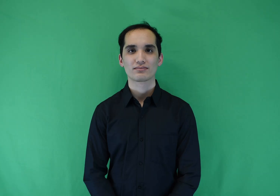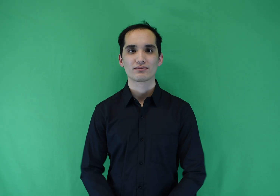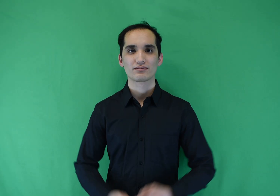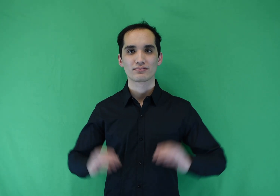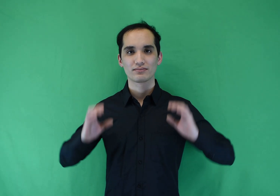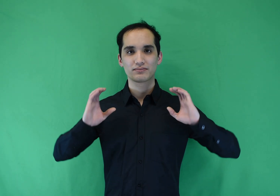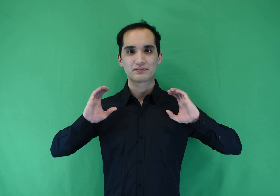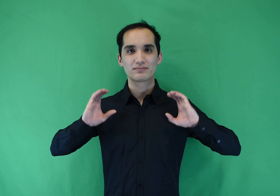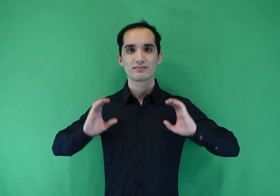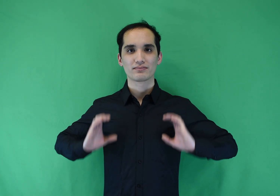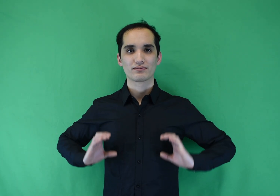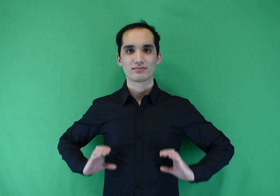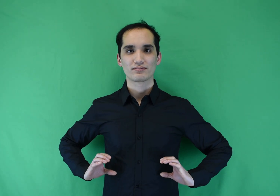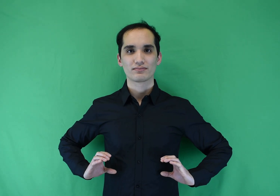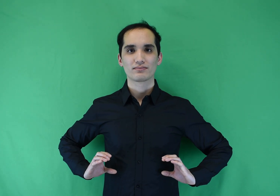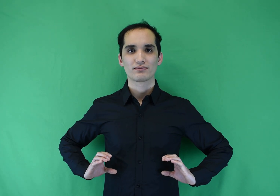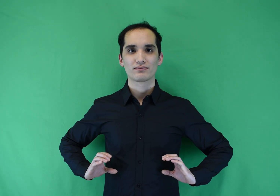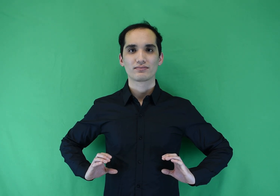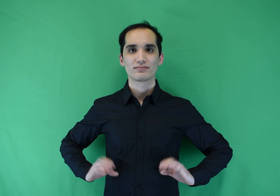cuerpo